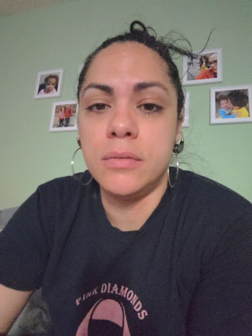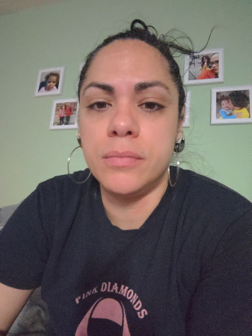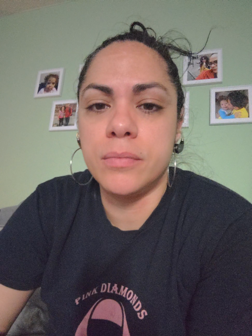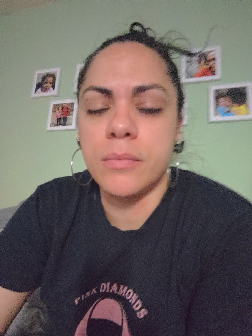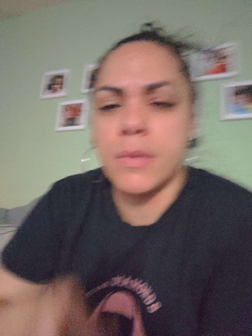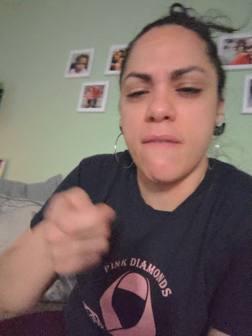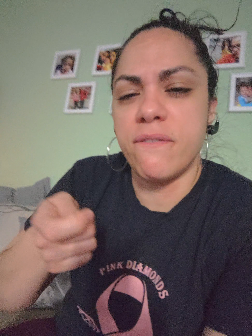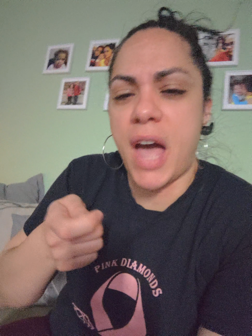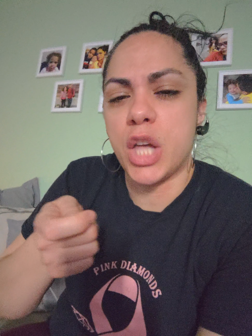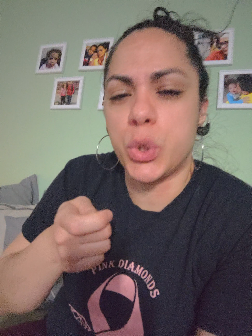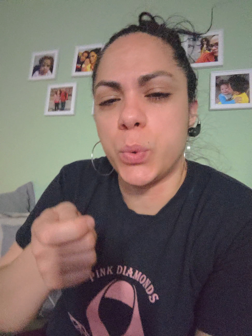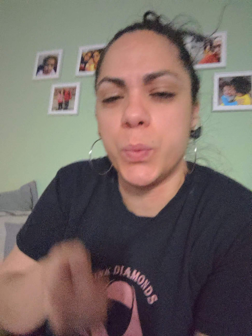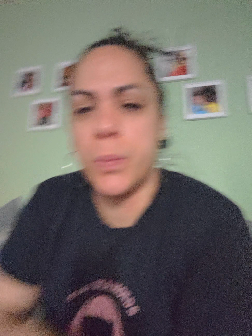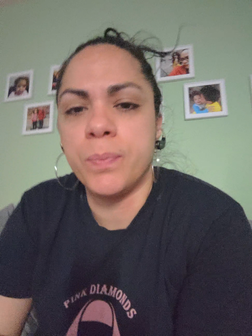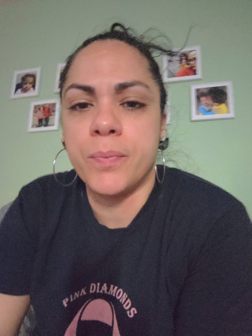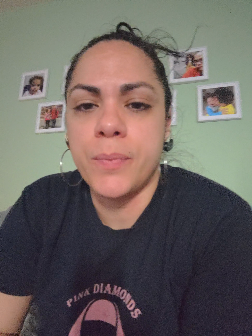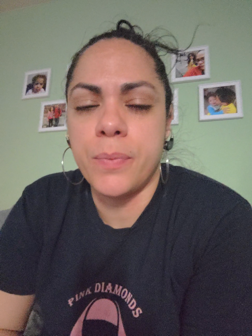vacuum